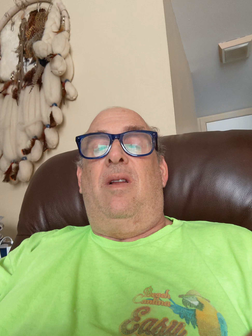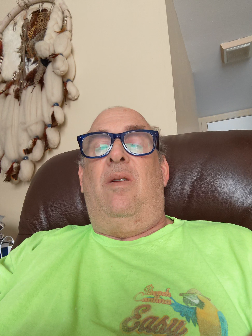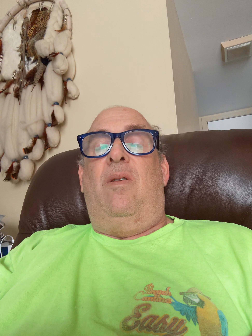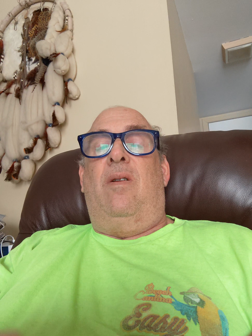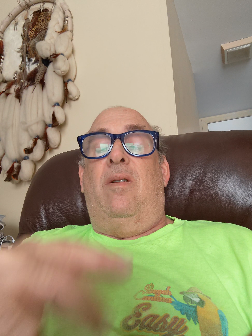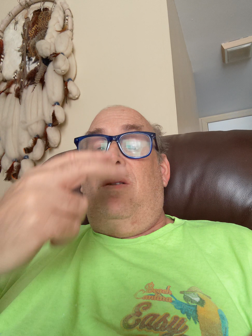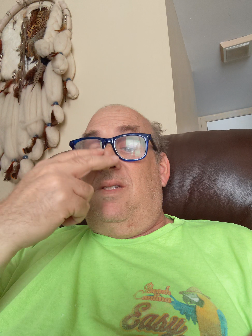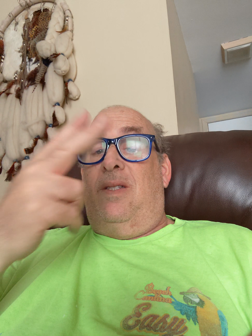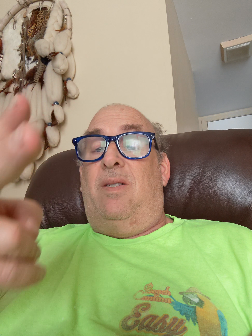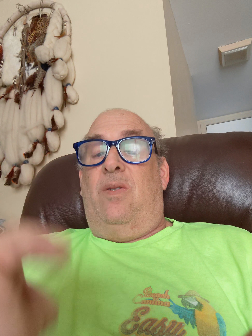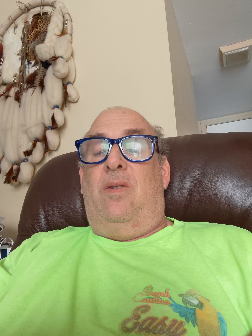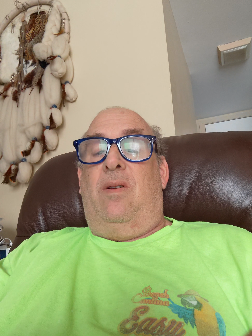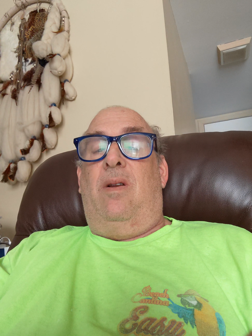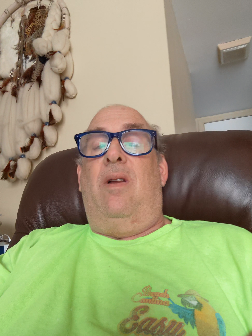see